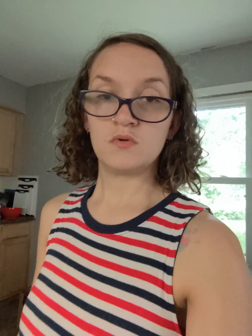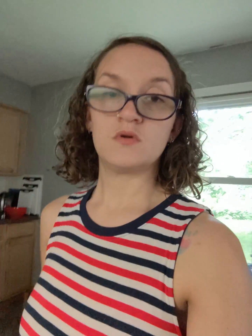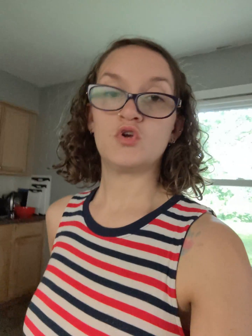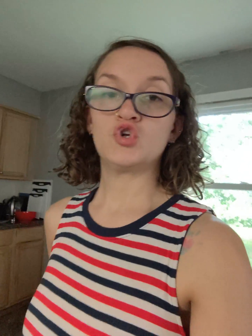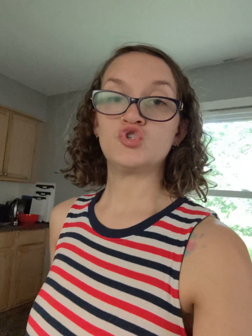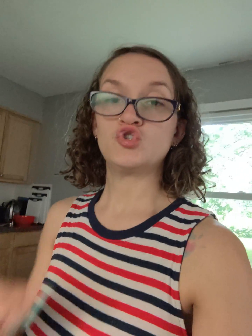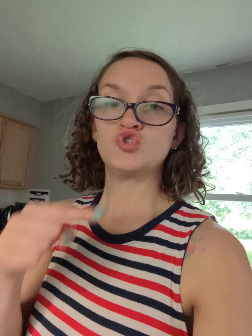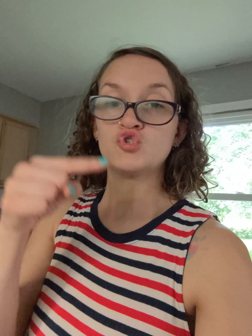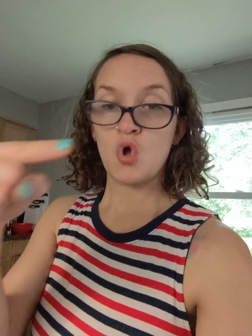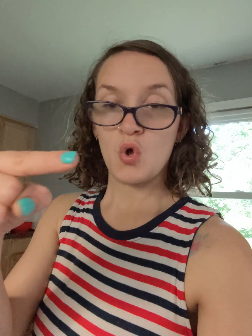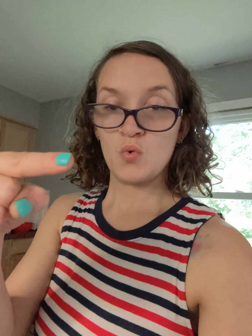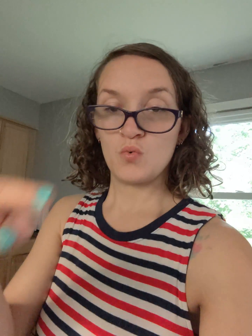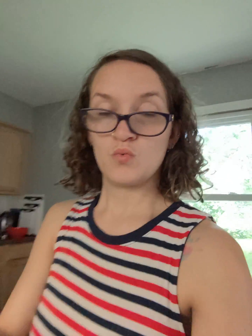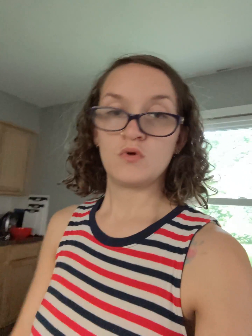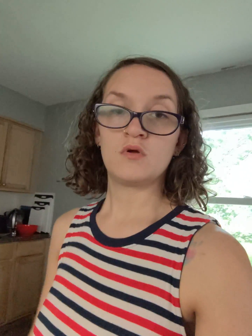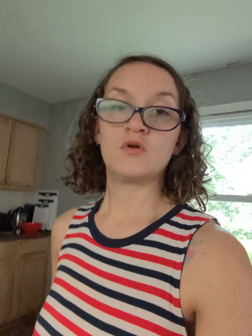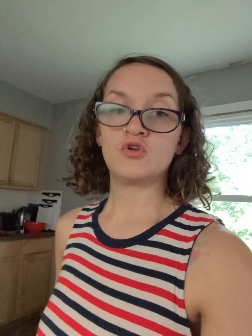show